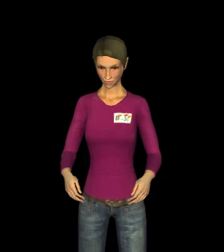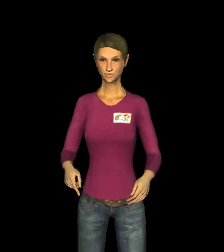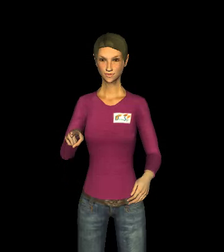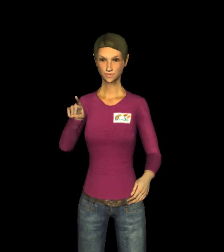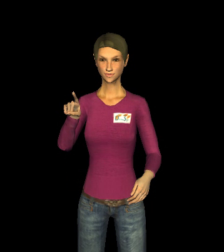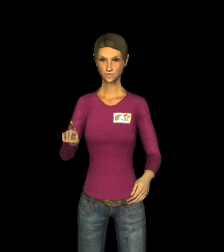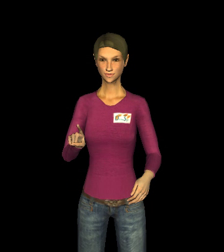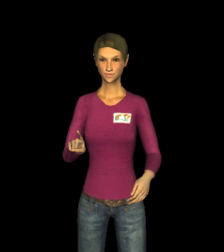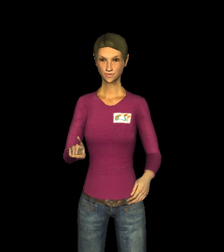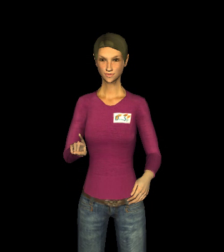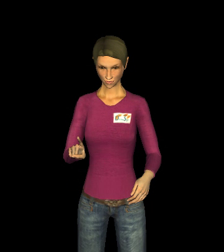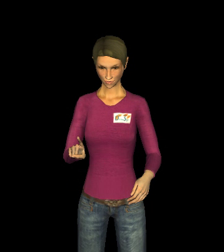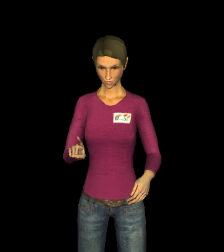سؤال